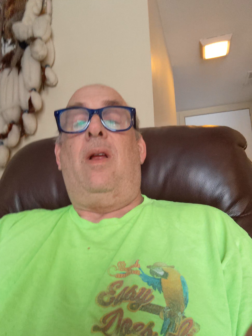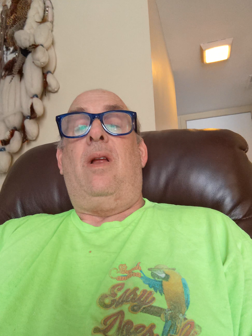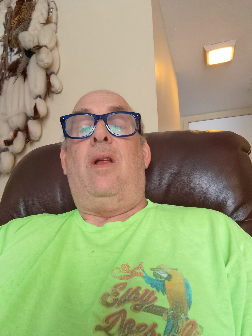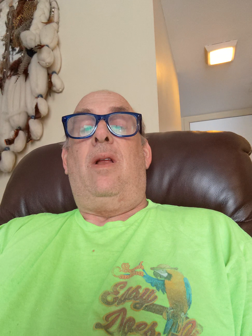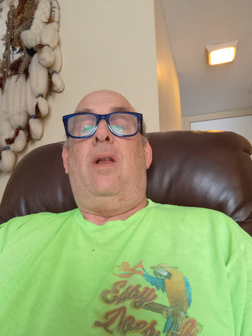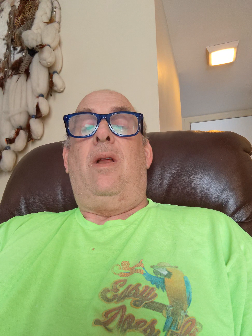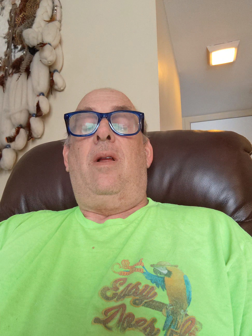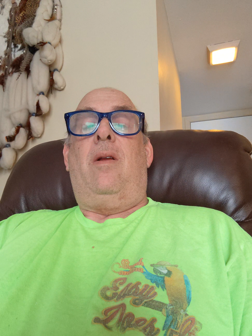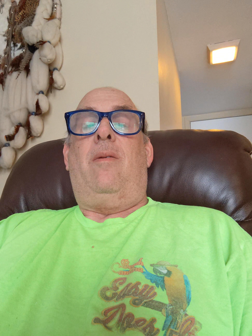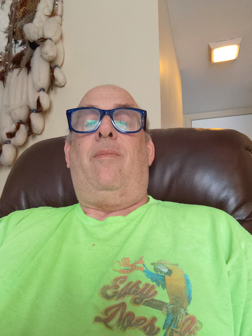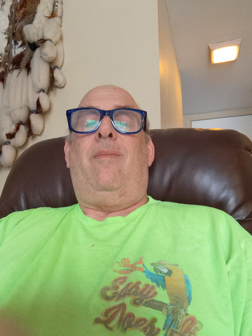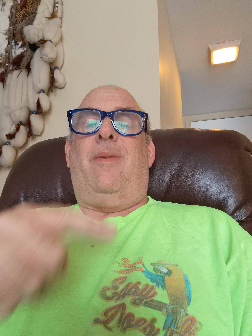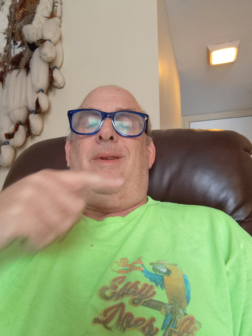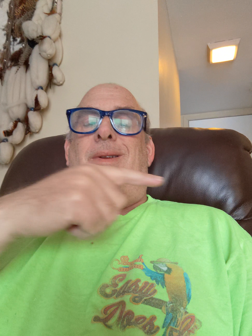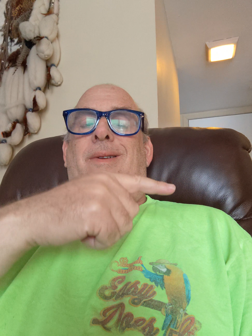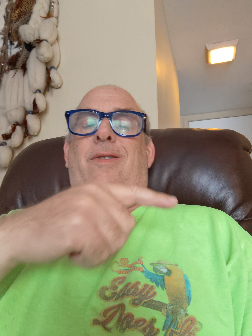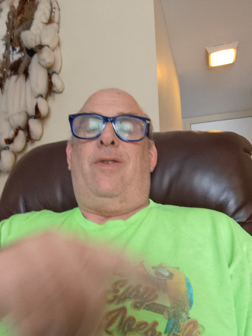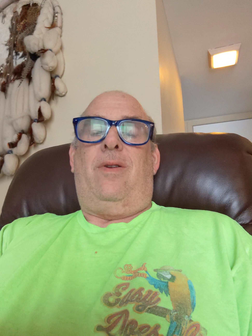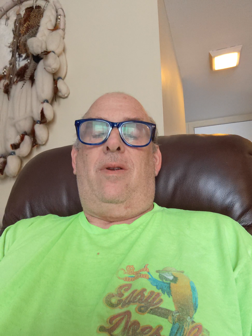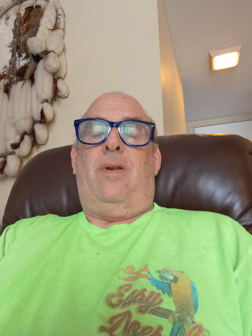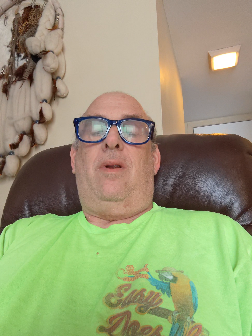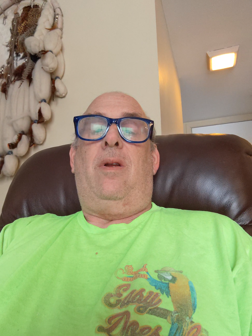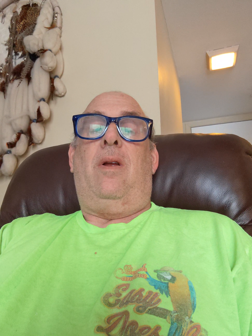he/she/it